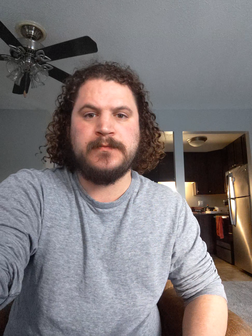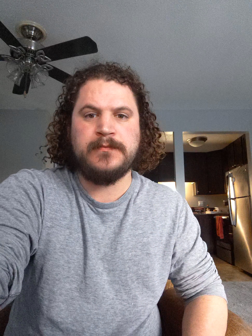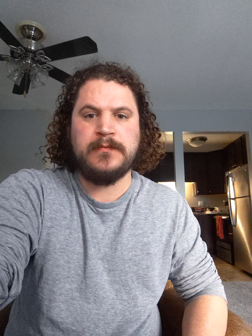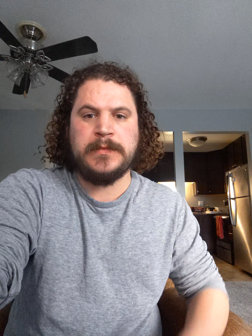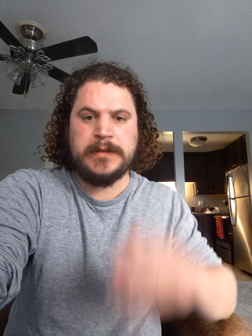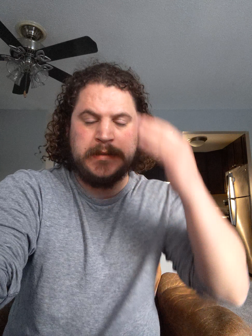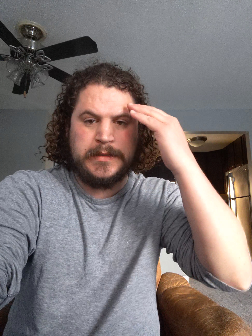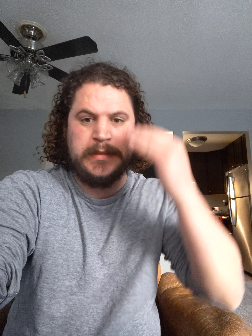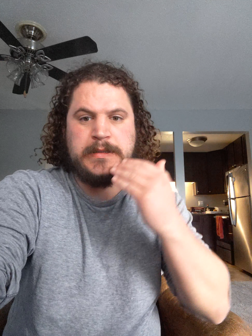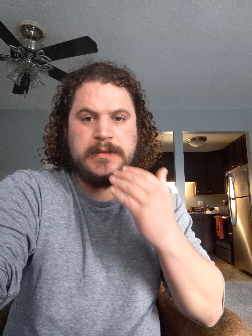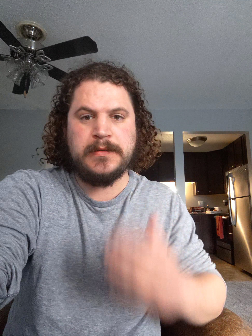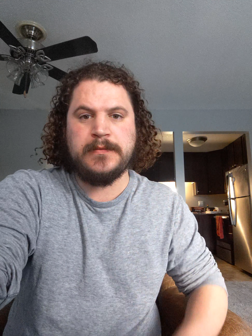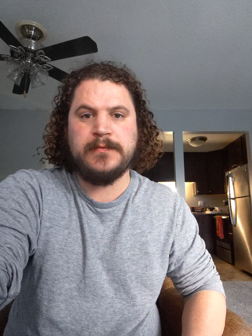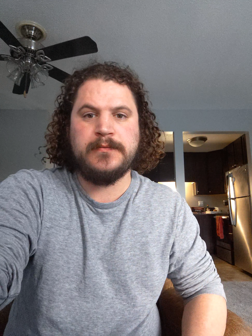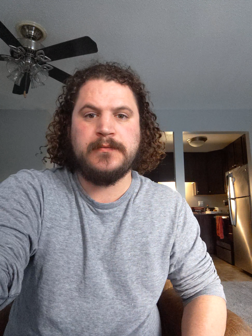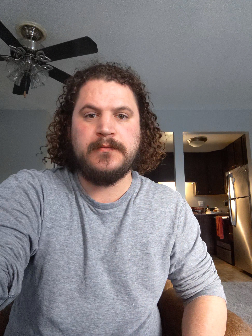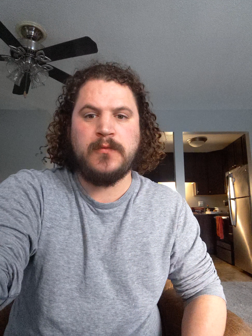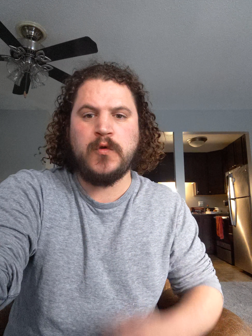head